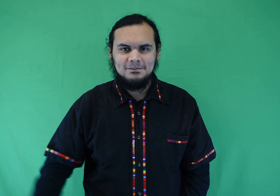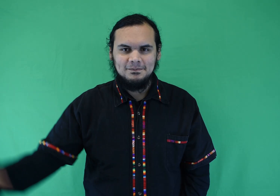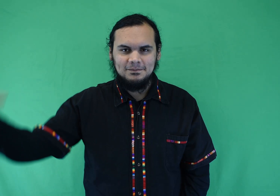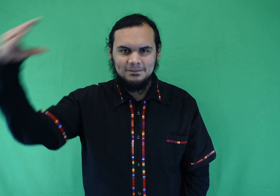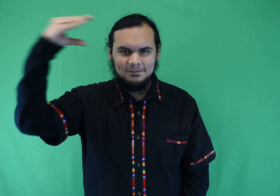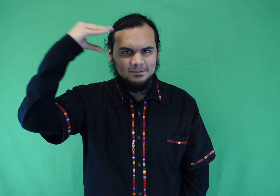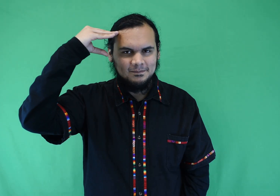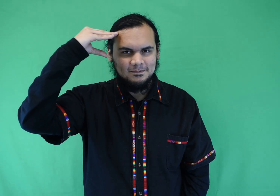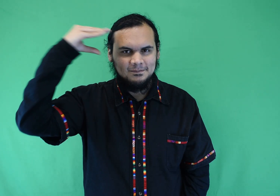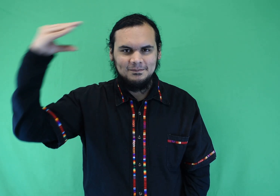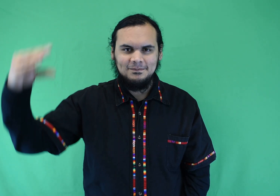conocer